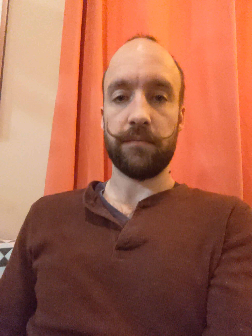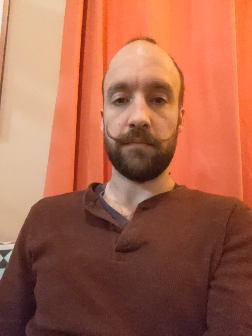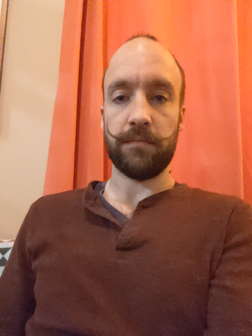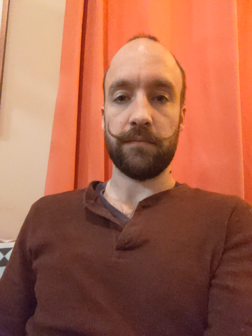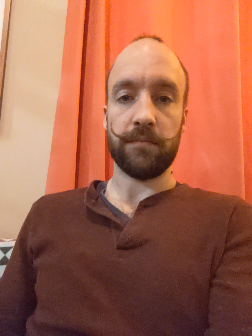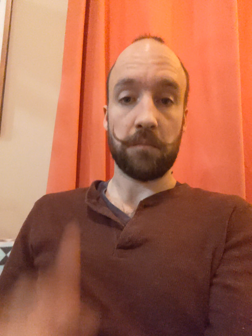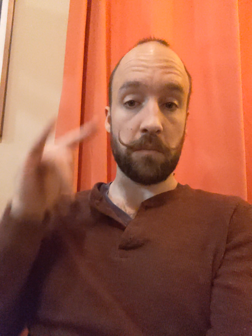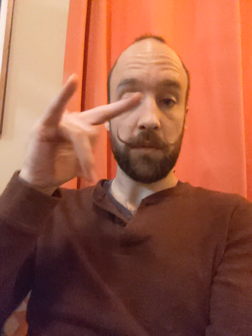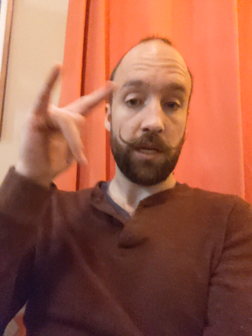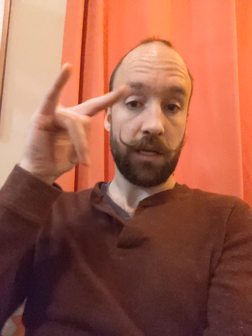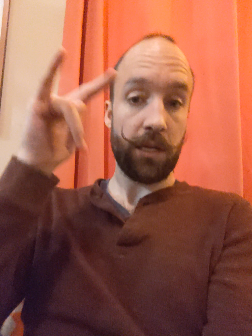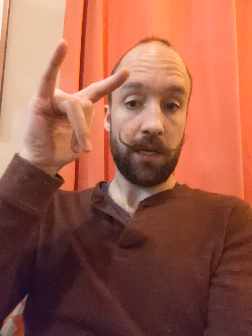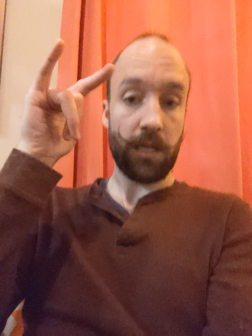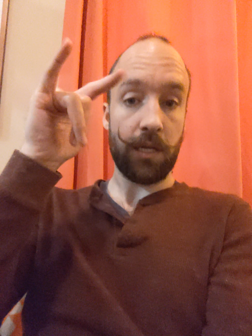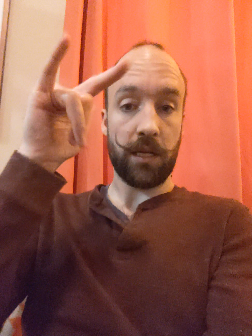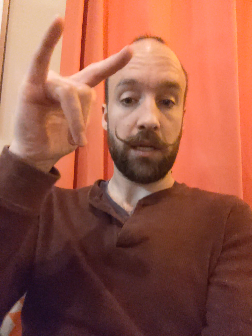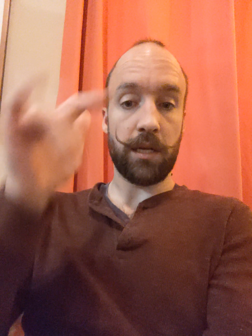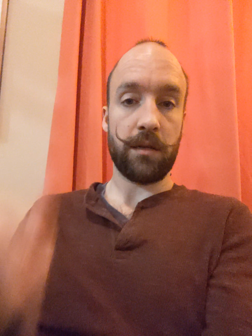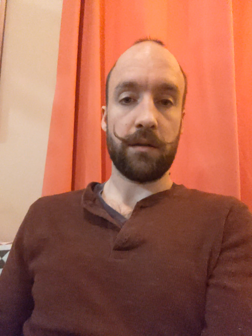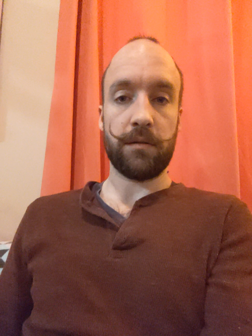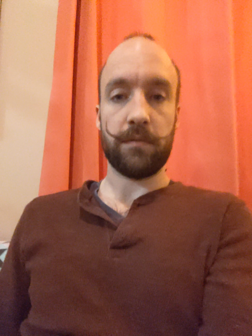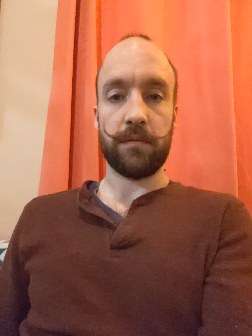airplane